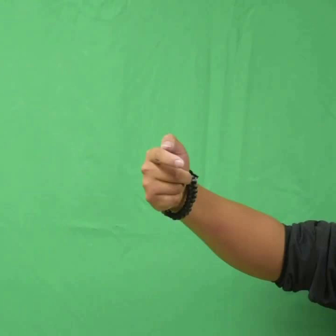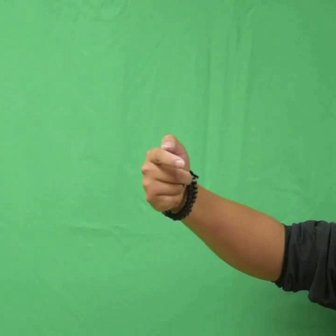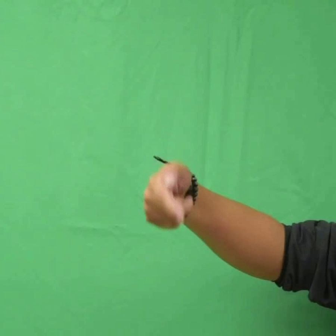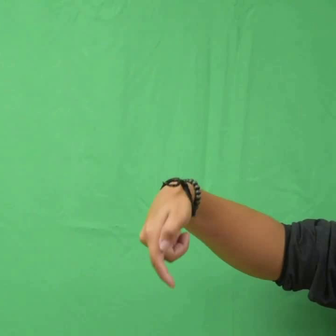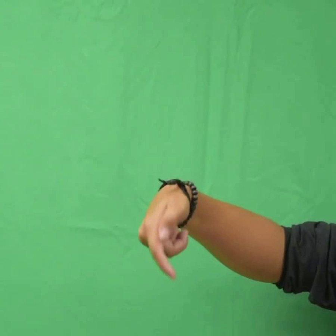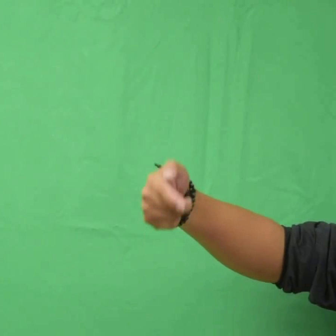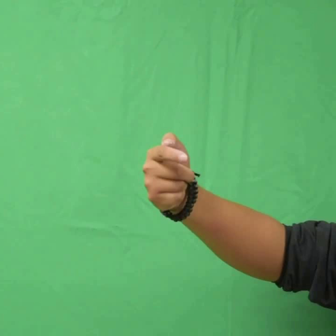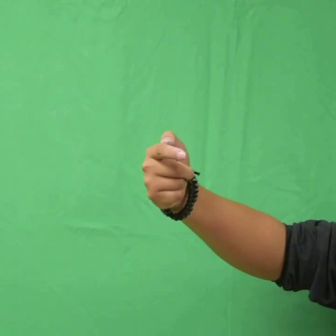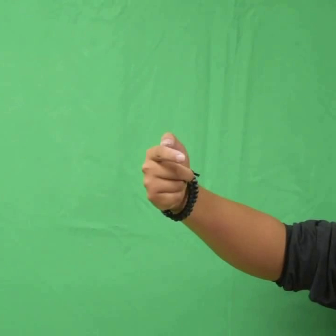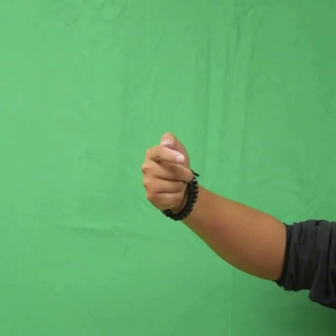Q